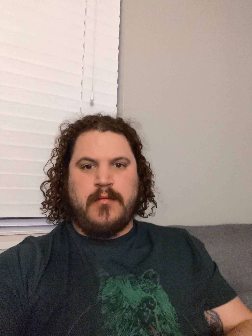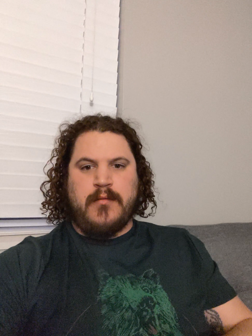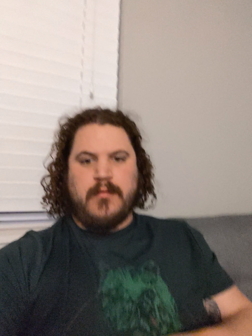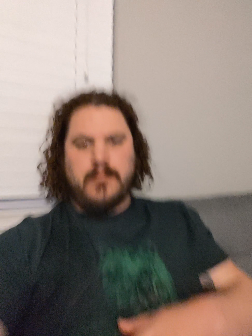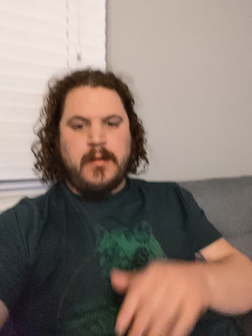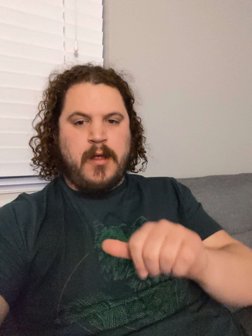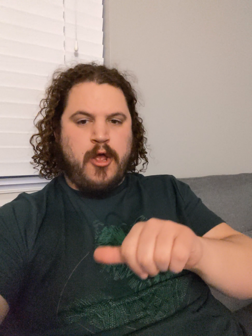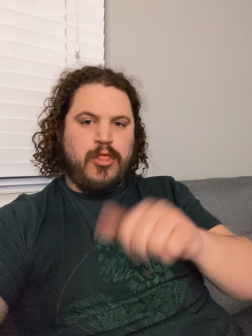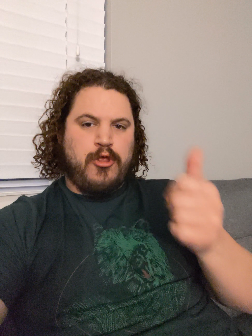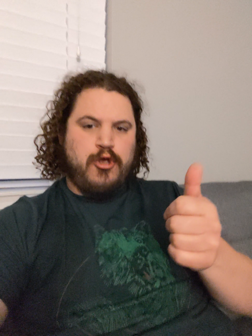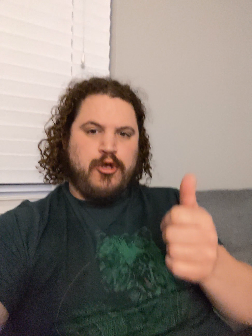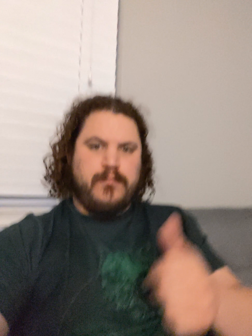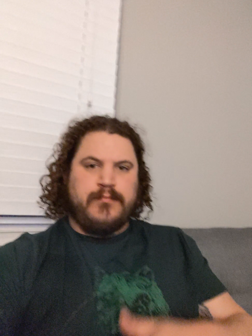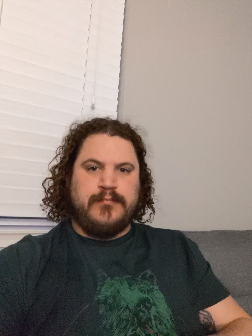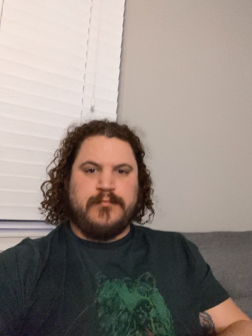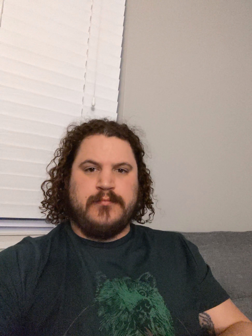another